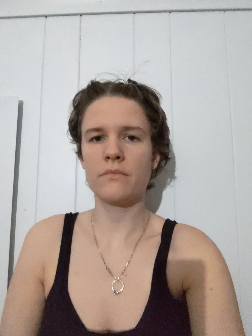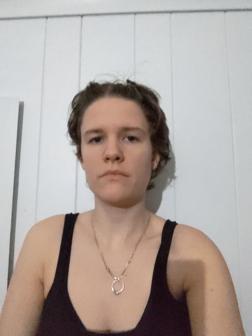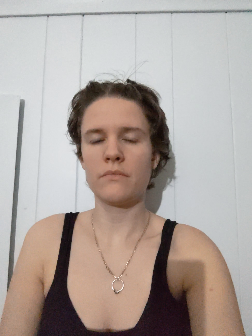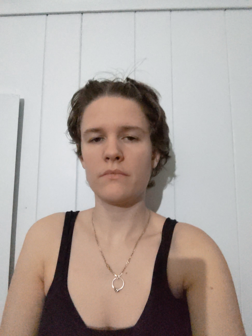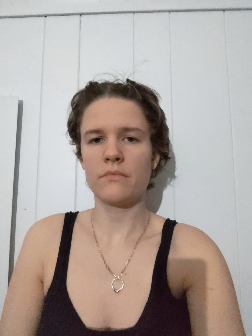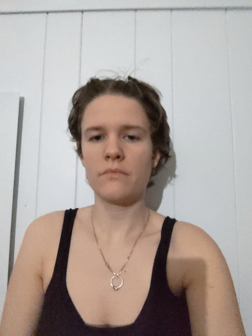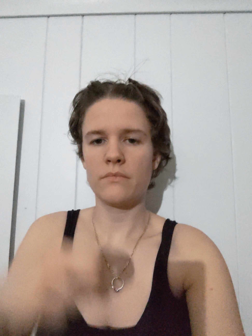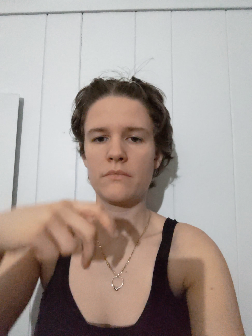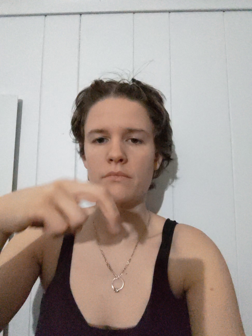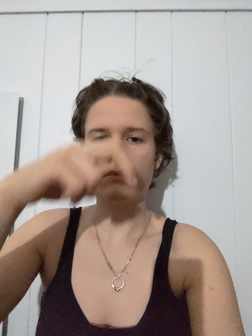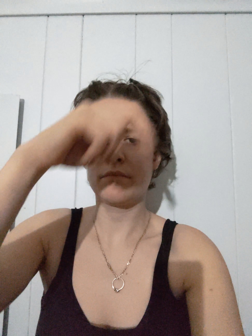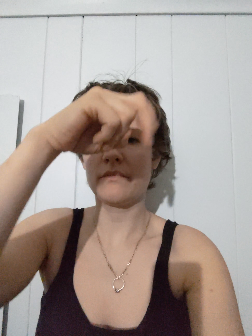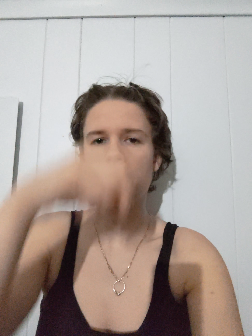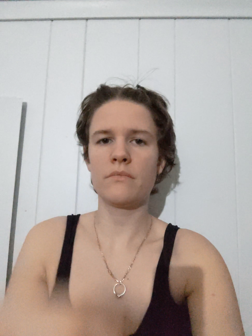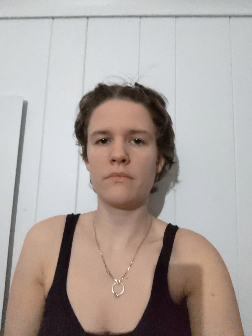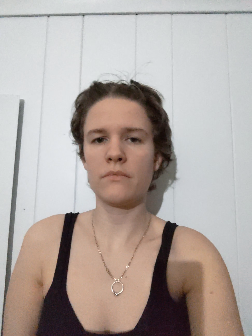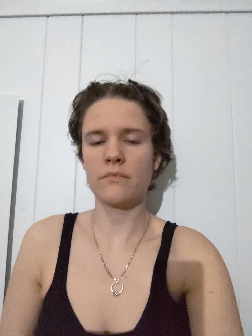stairs